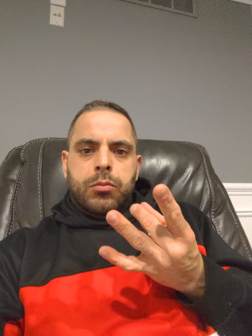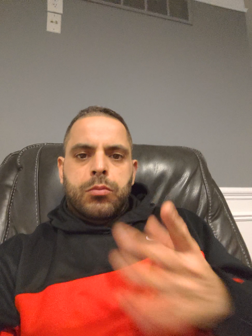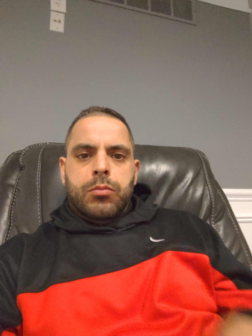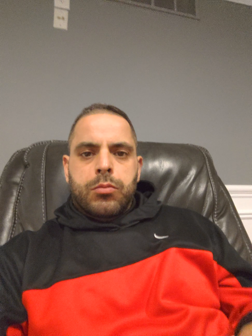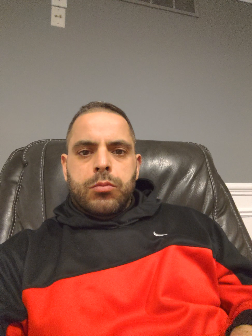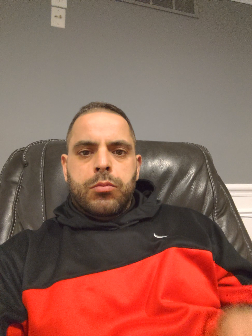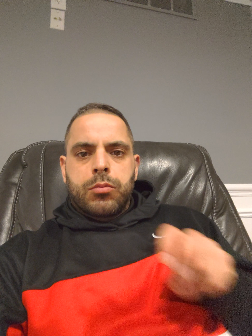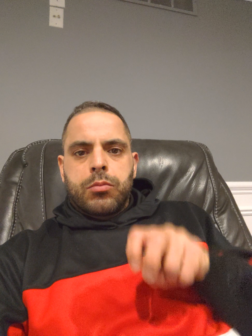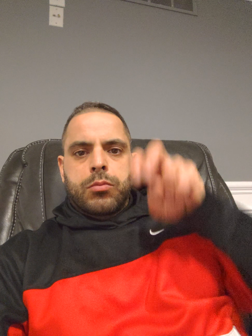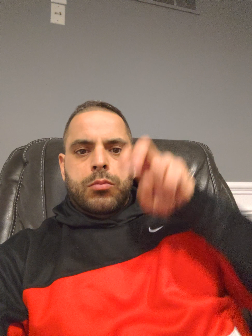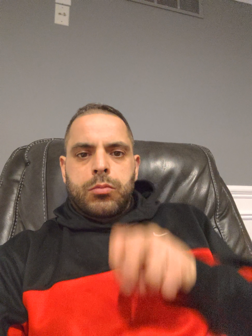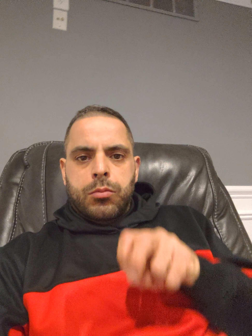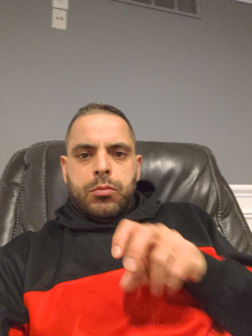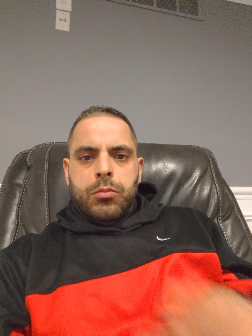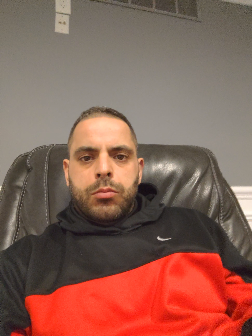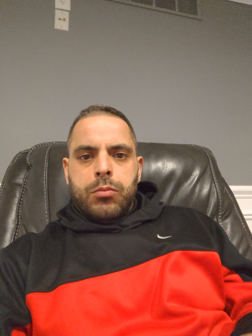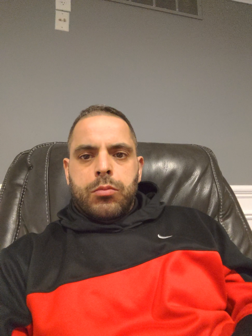jump